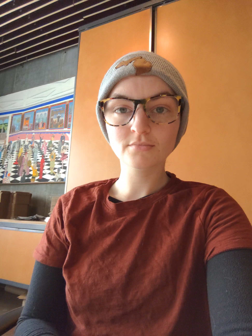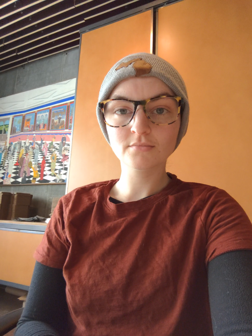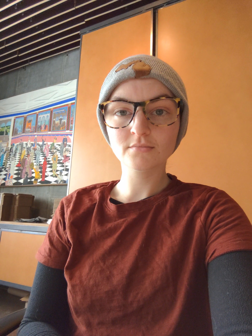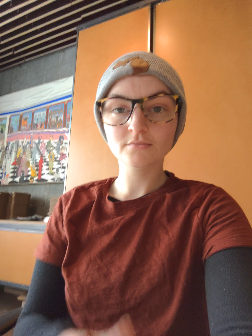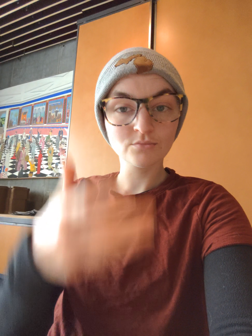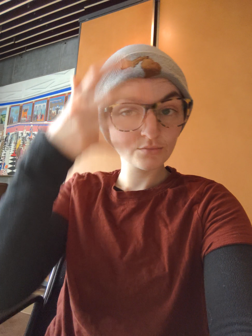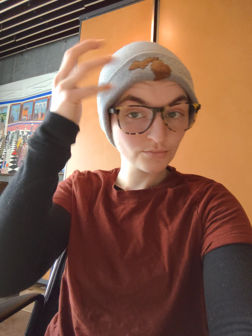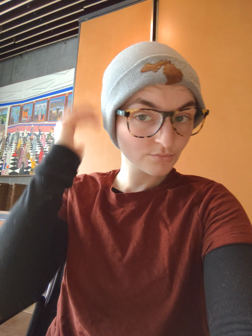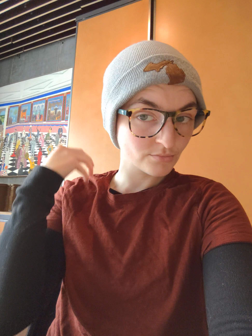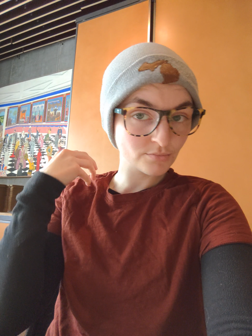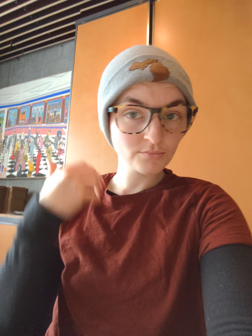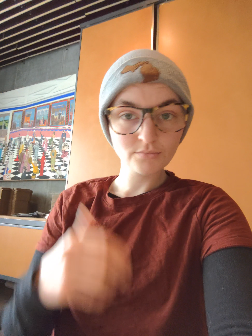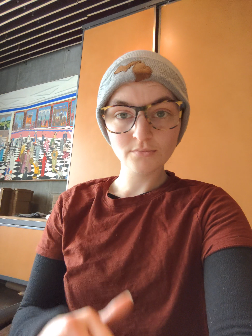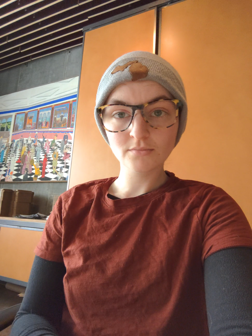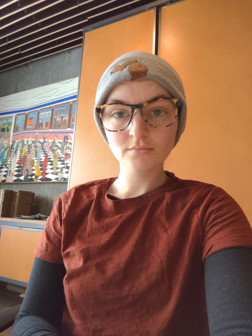lion